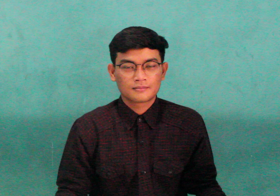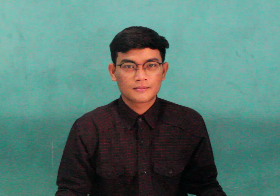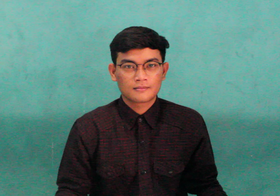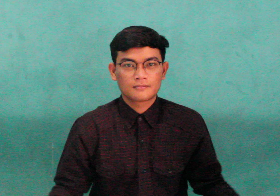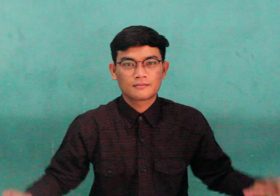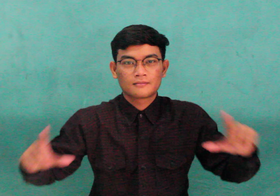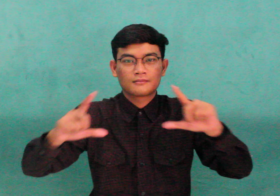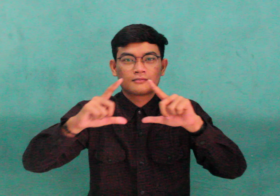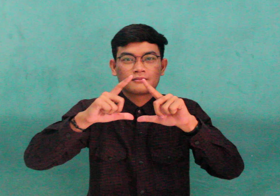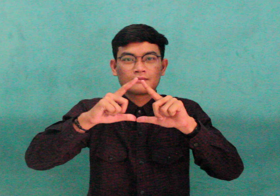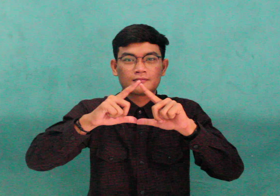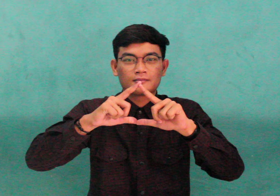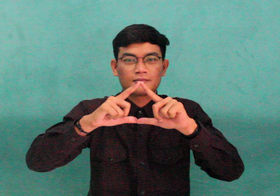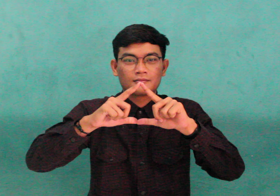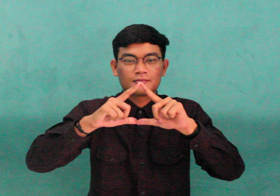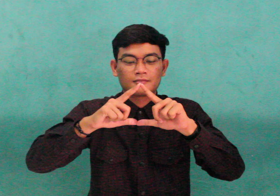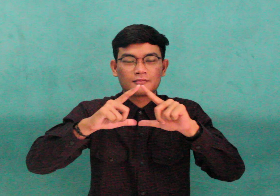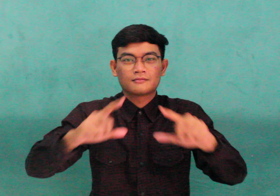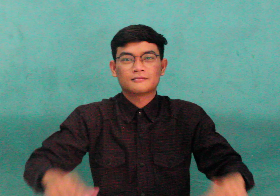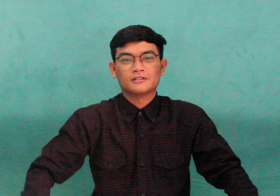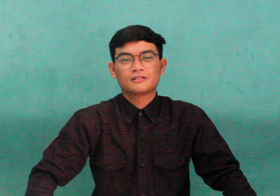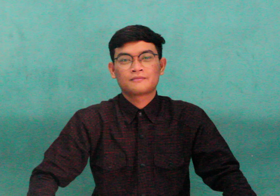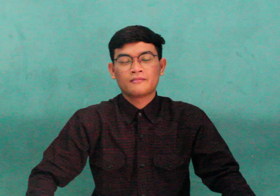A